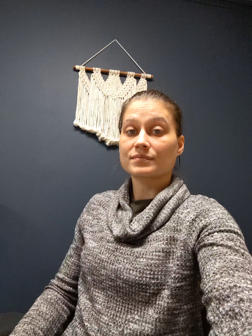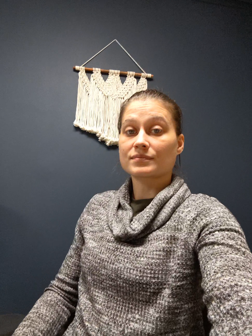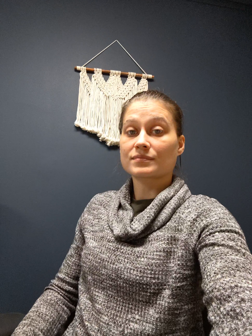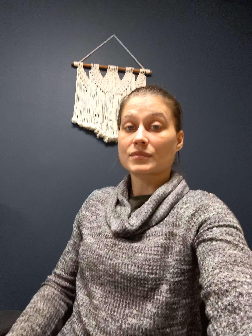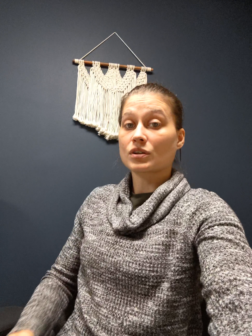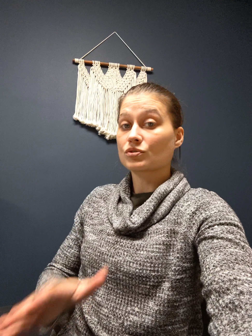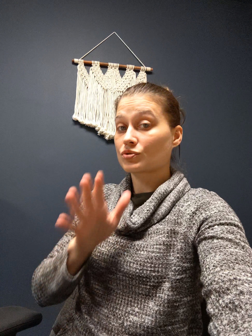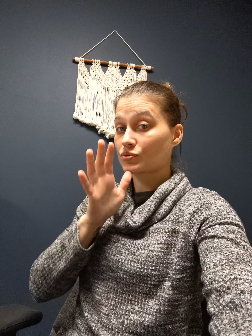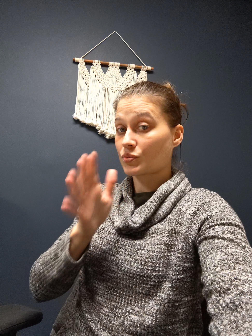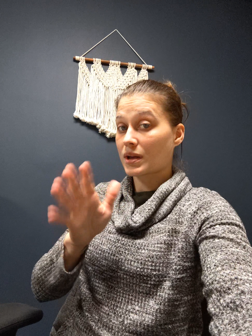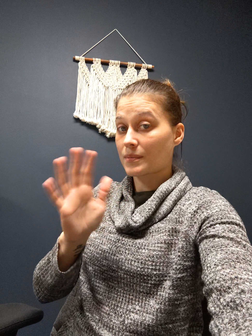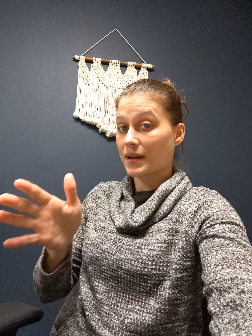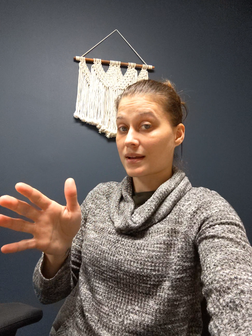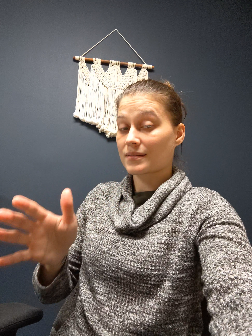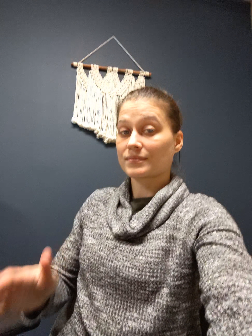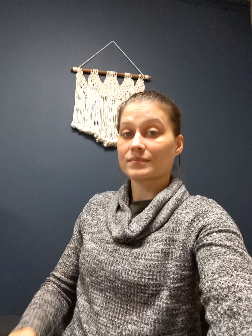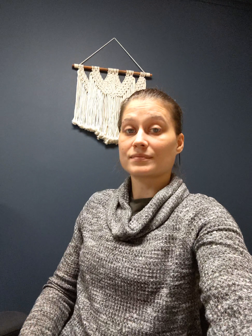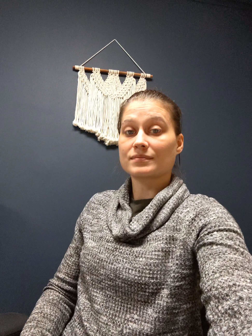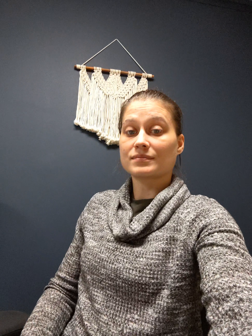grandma